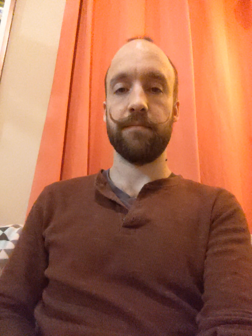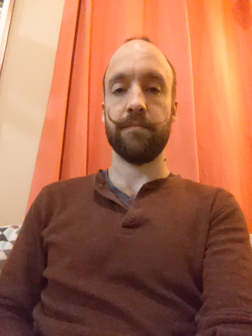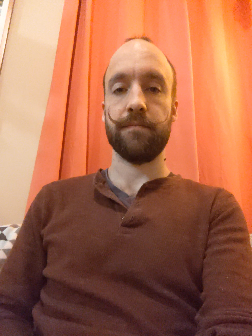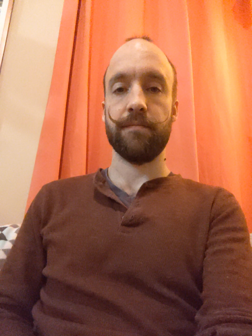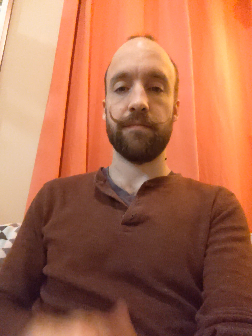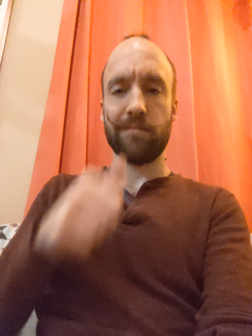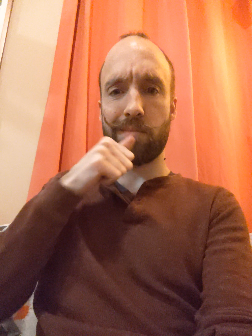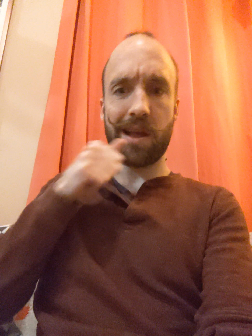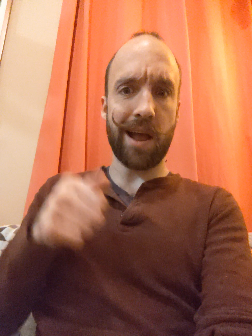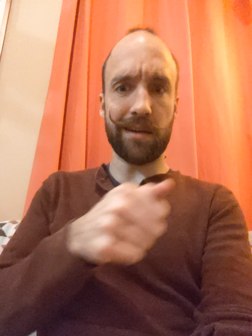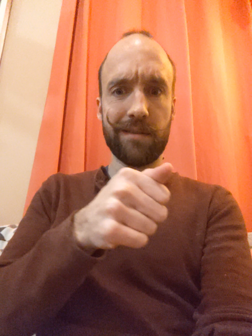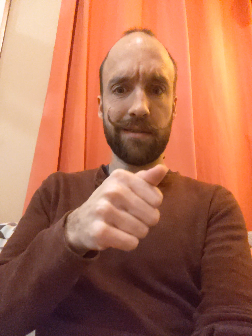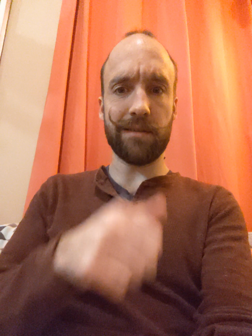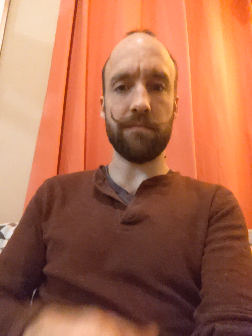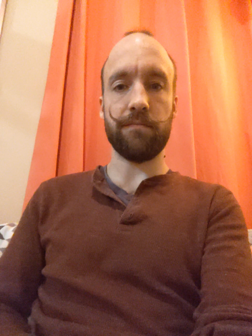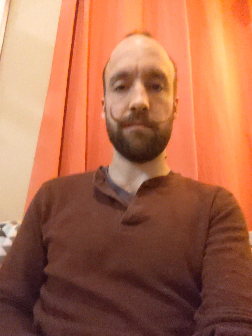hide